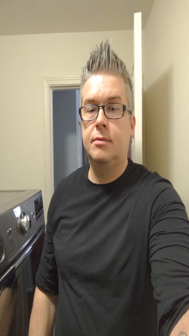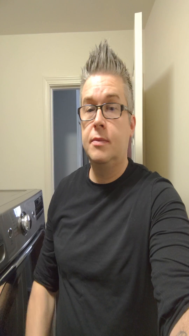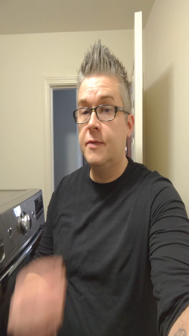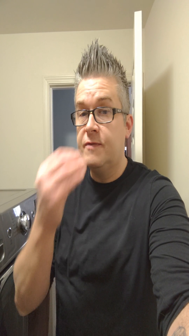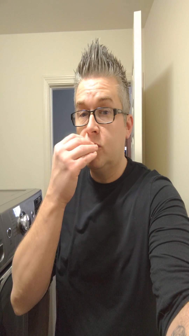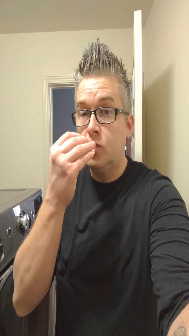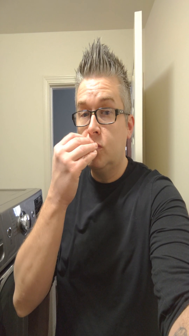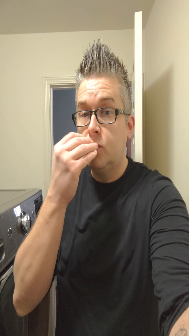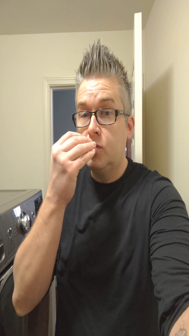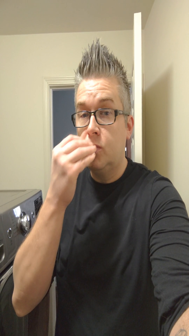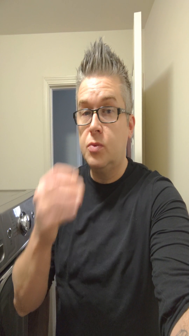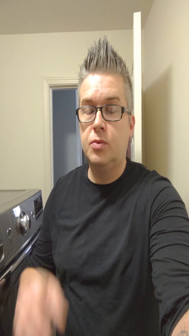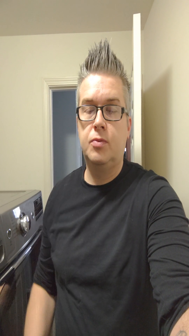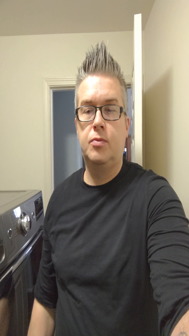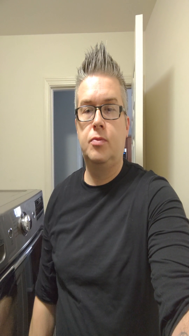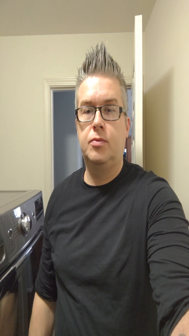food